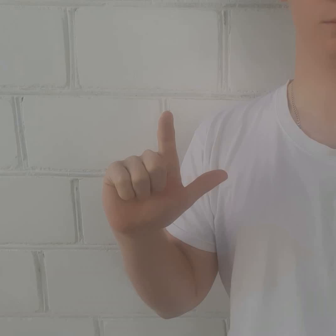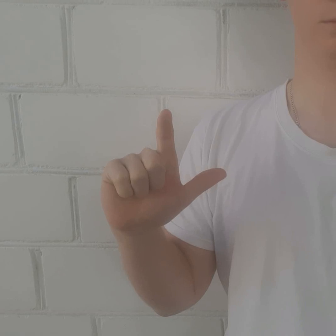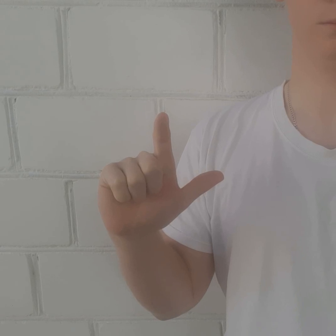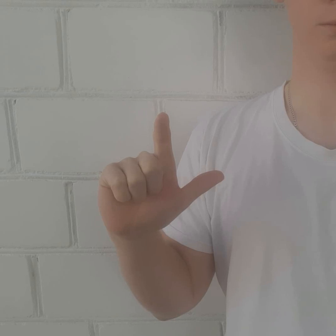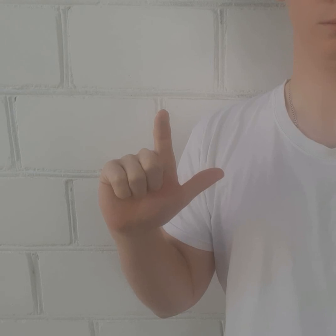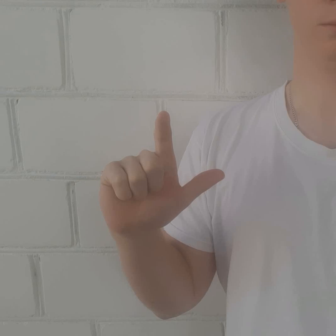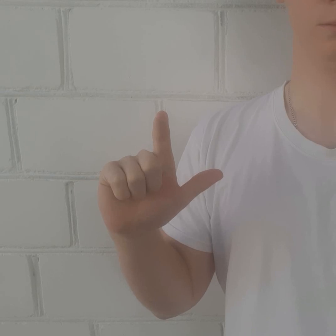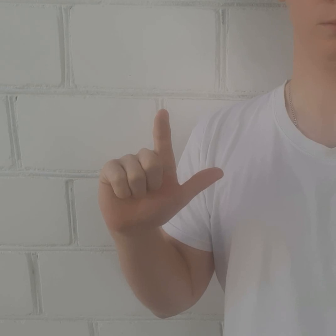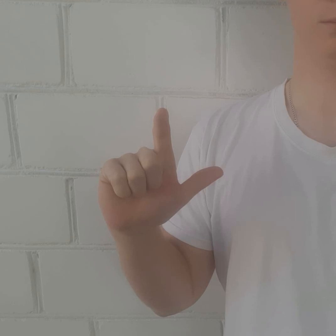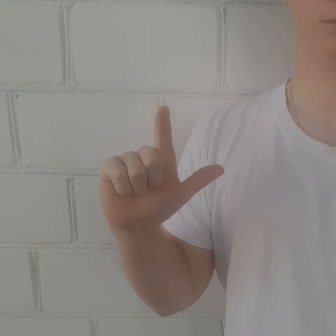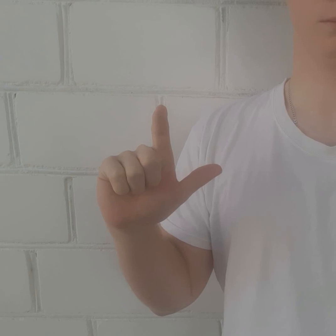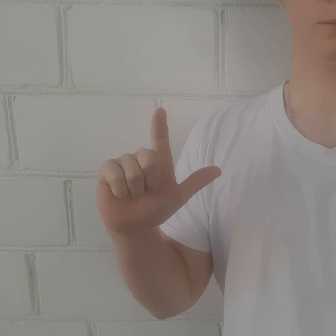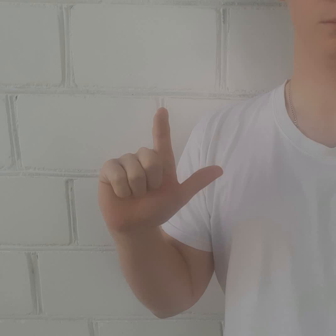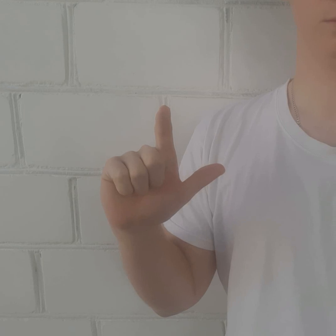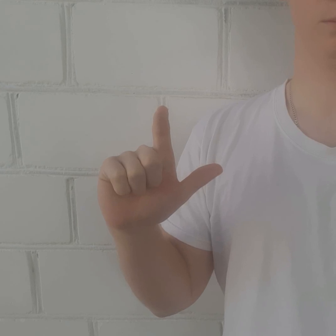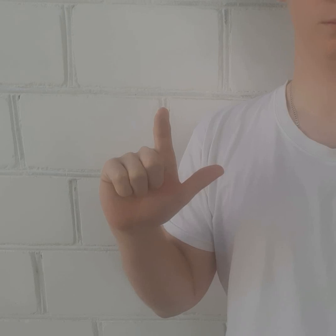Ь